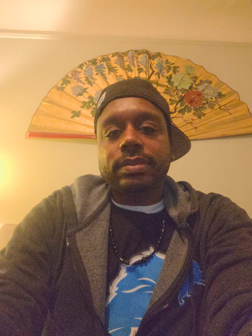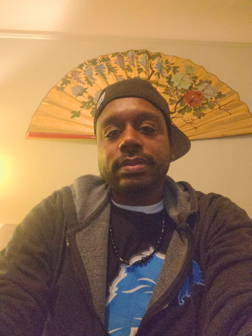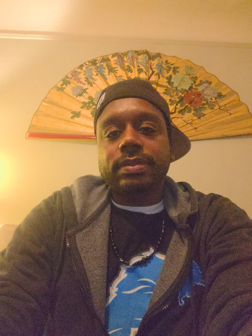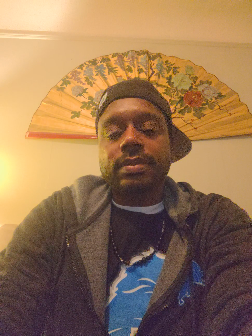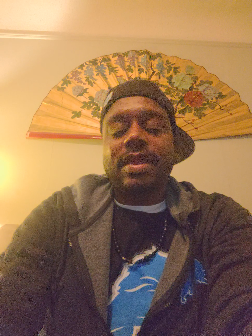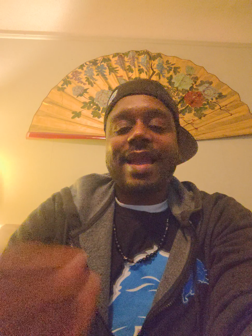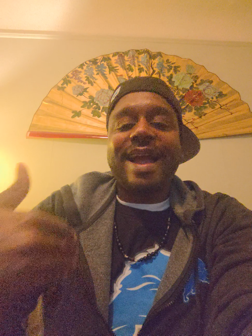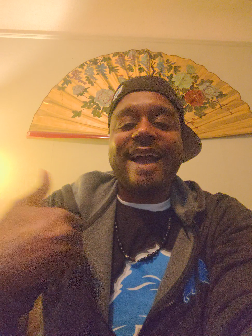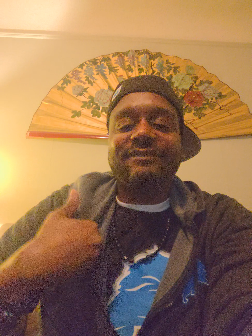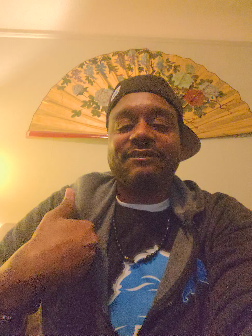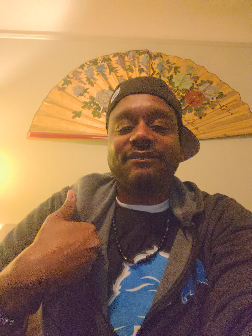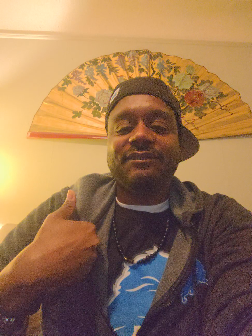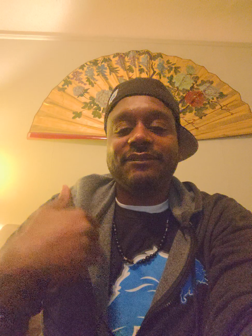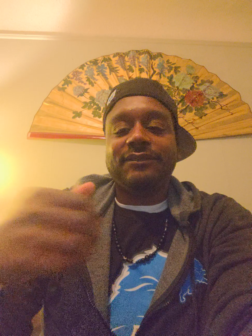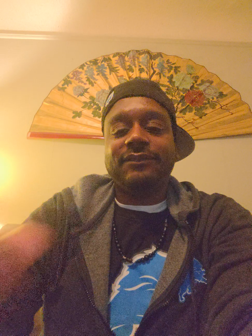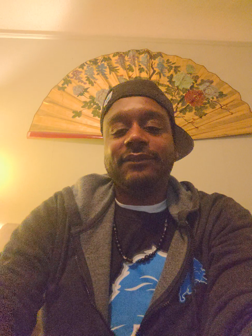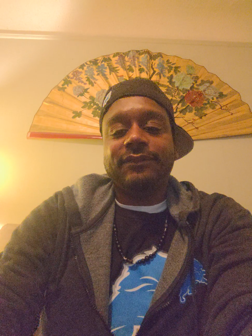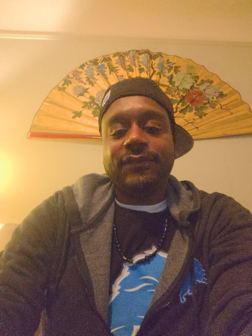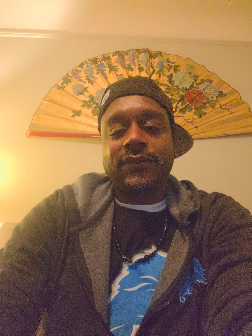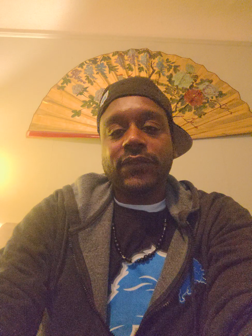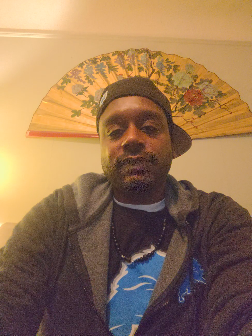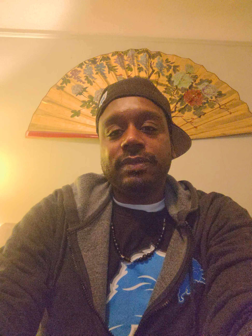have